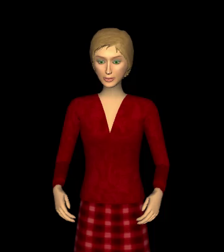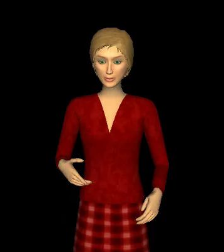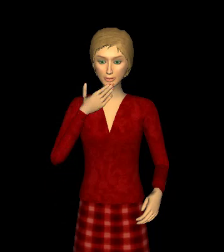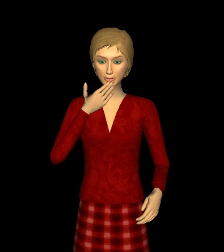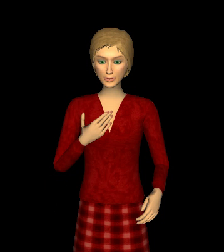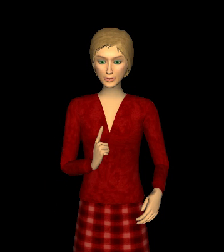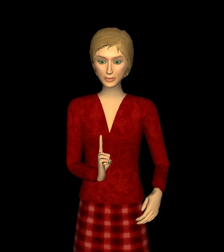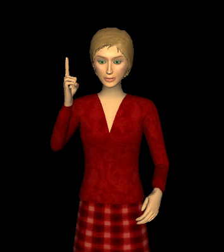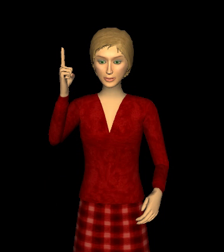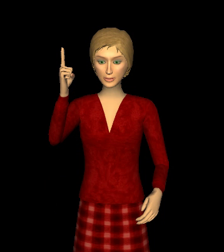الحمدلله